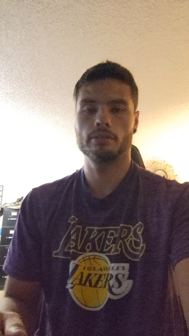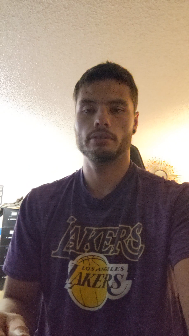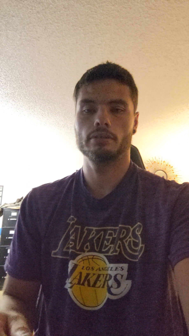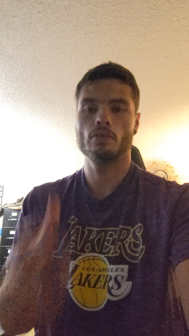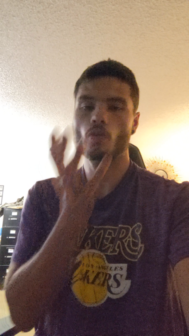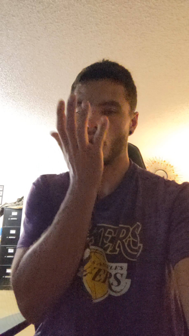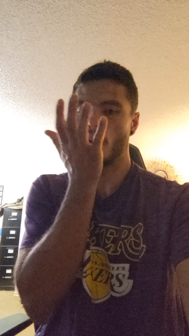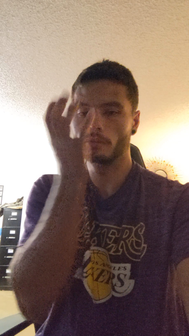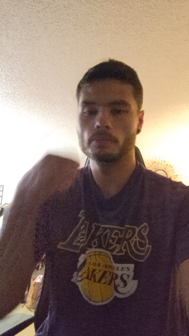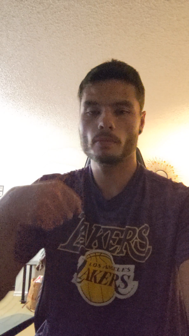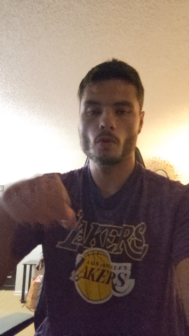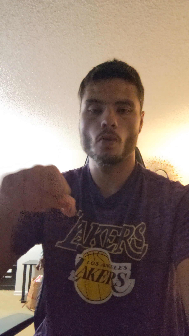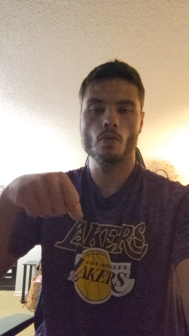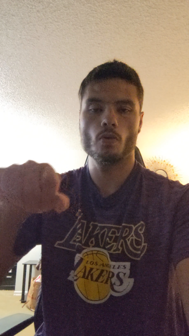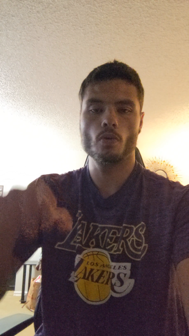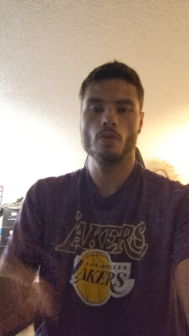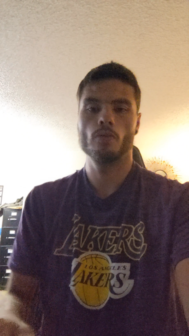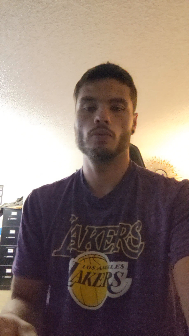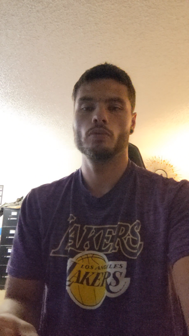lawn mower